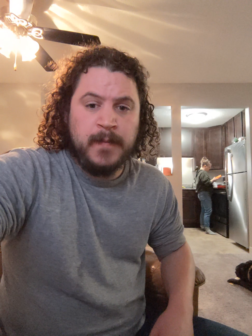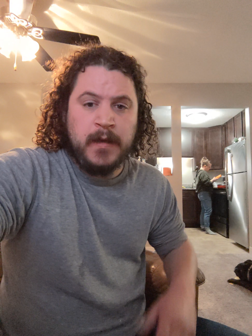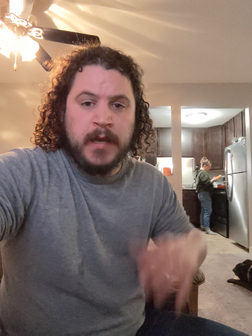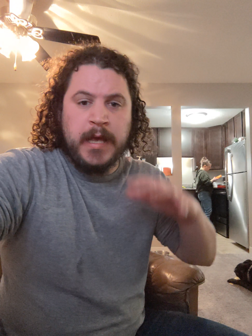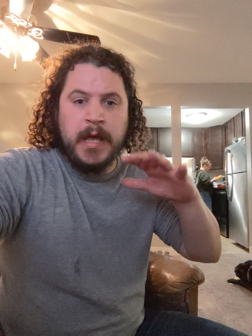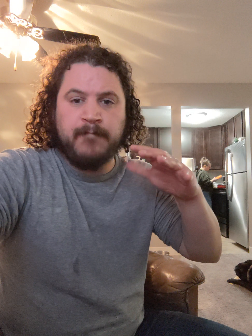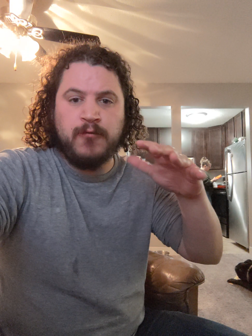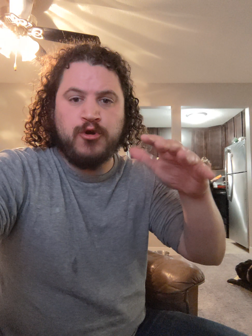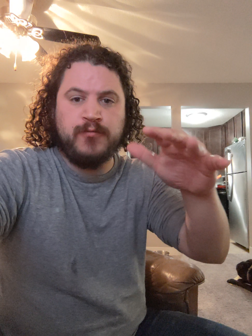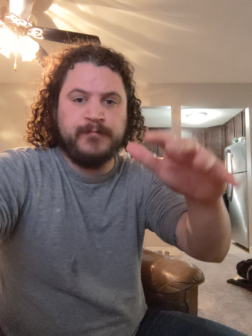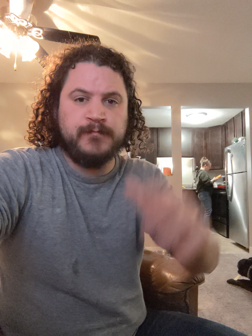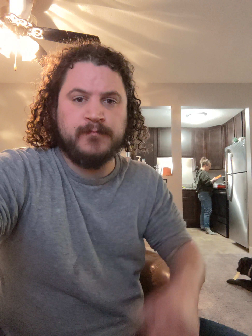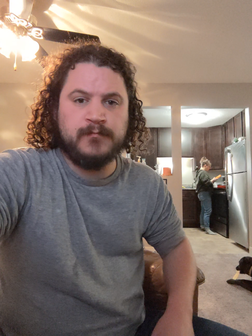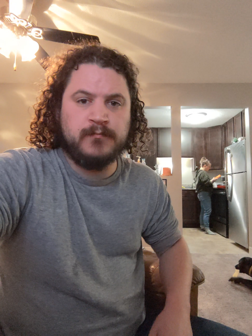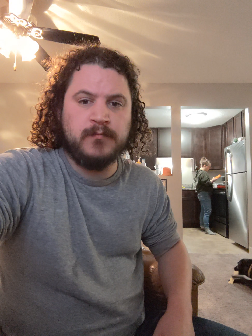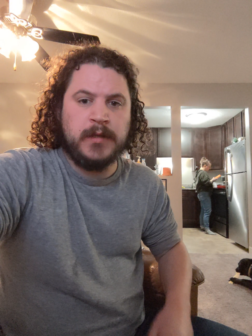helicopter